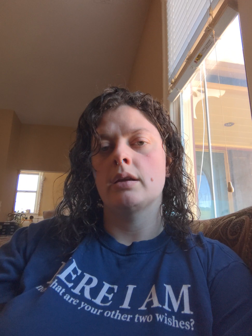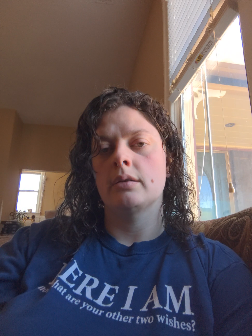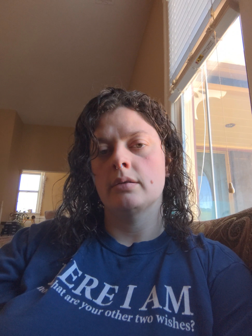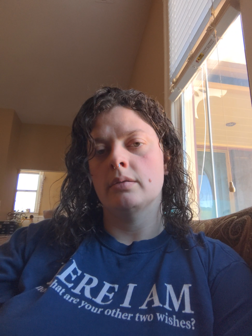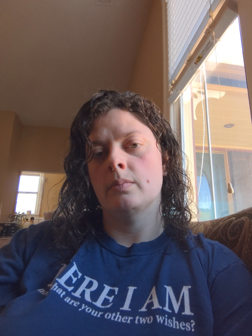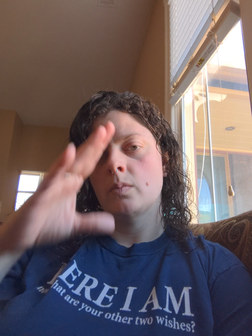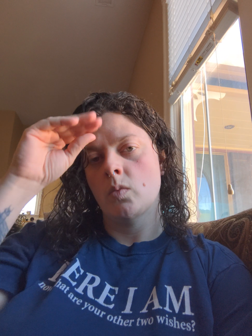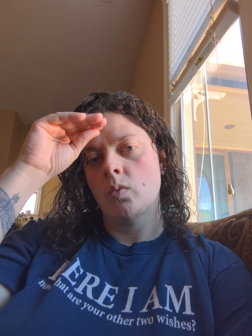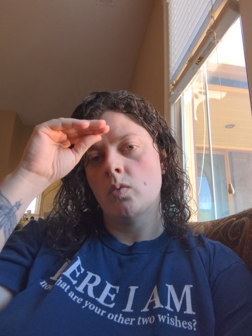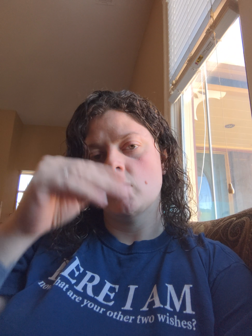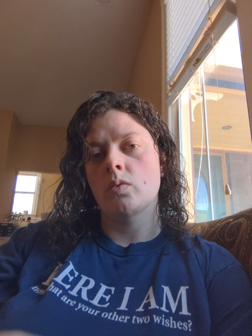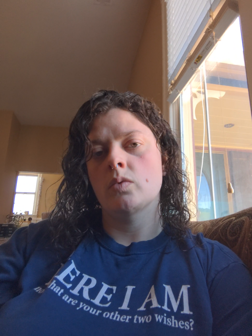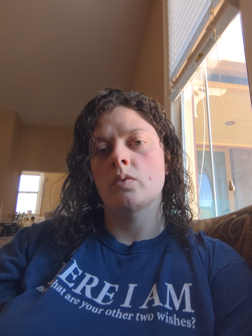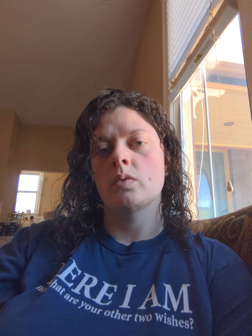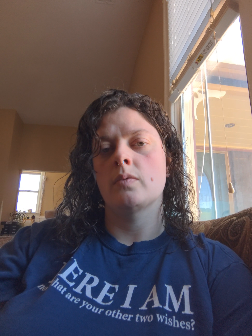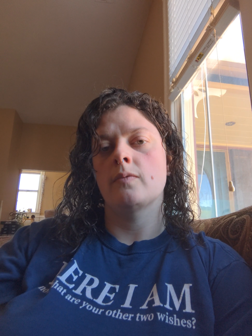boy